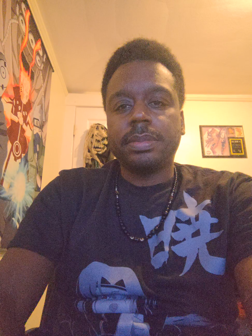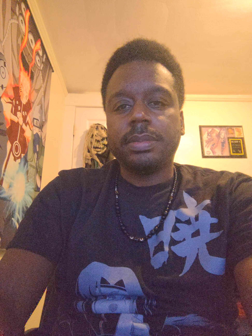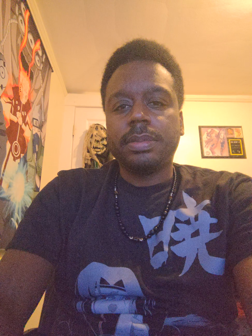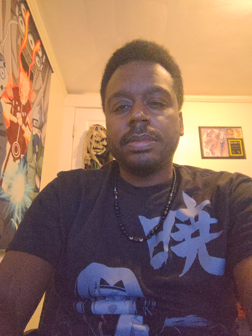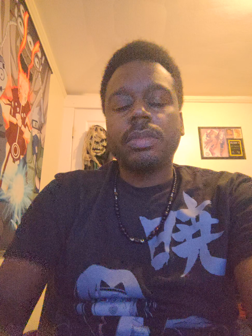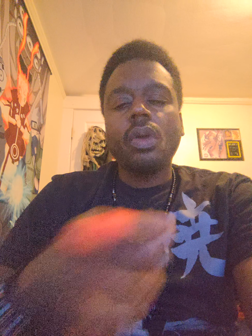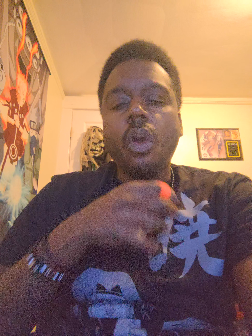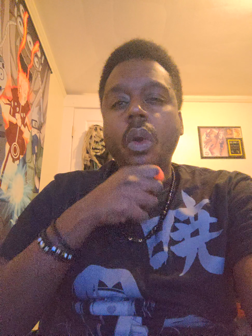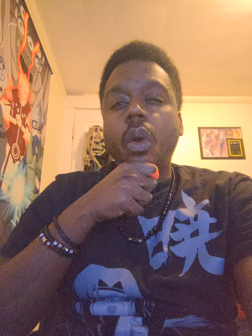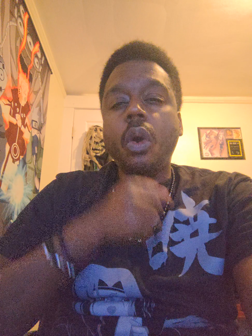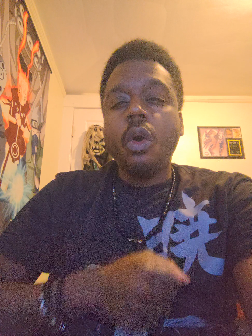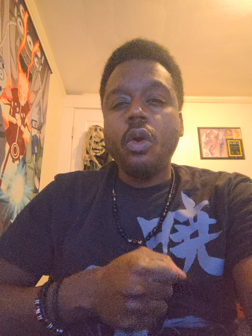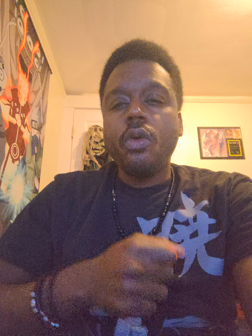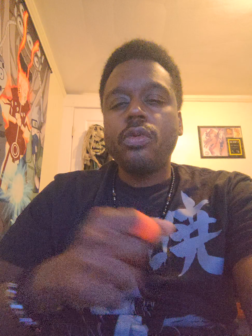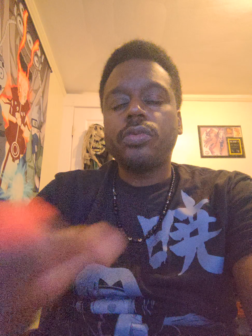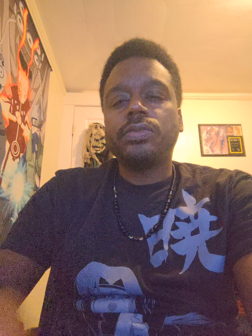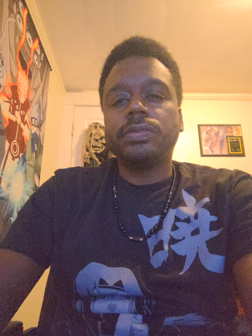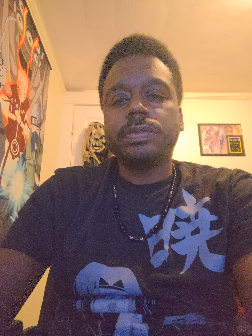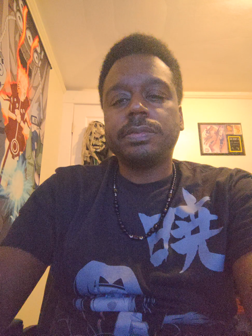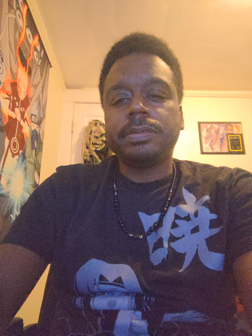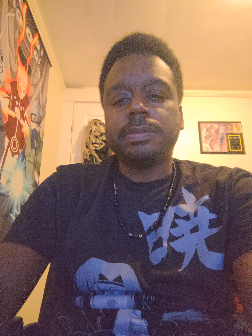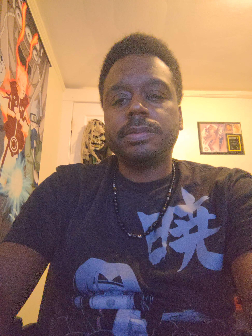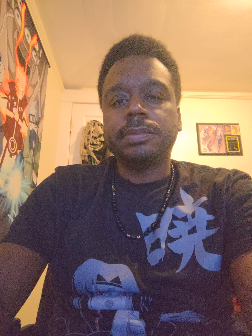old